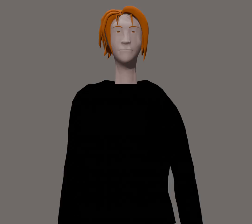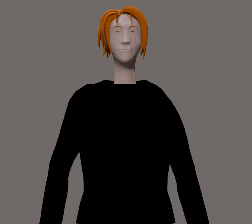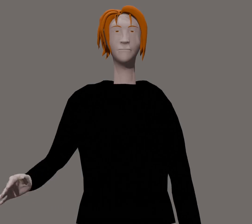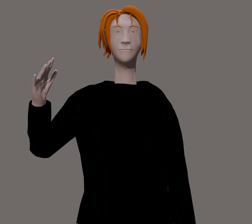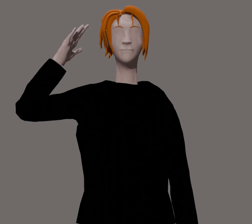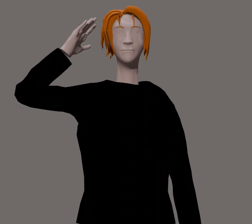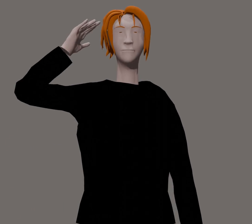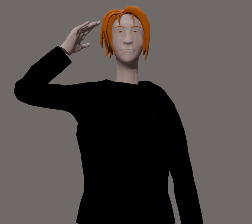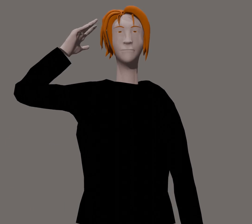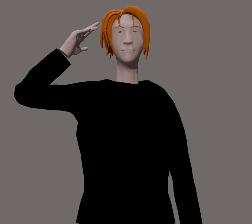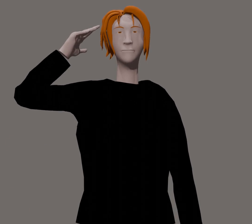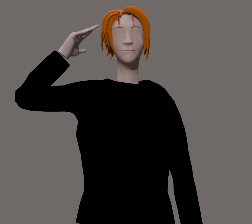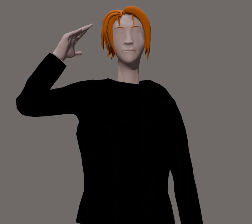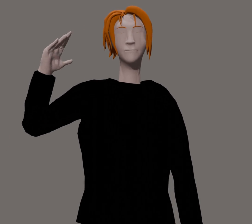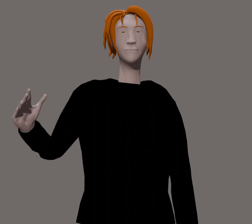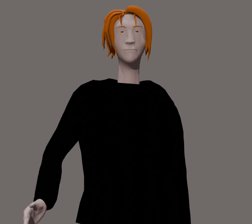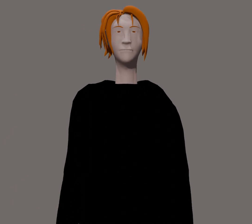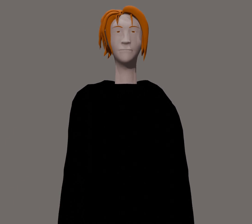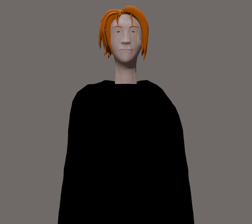Conscious